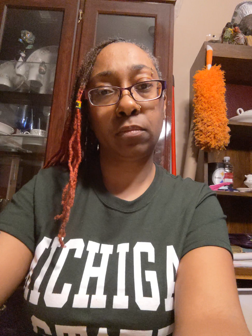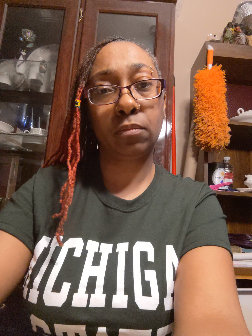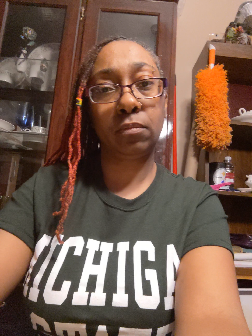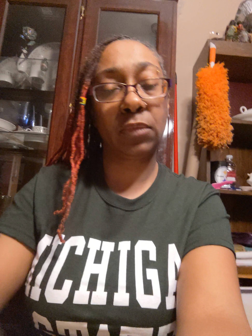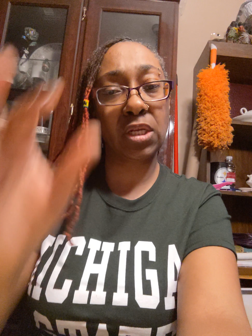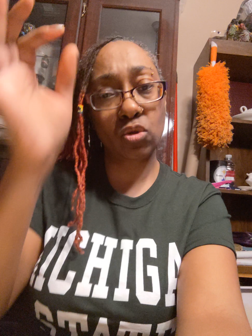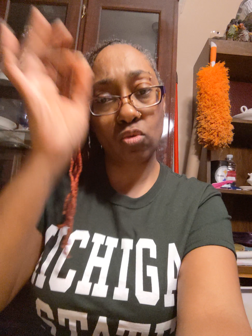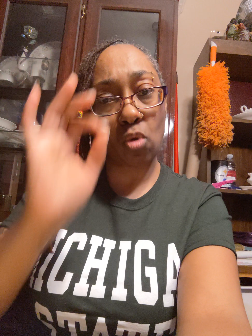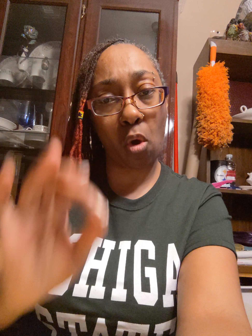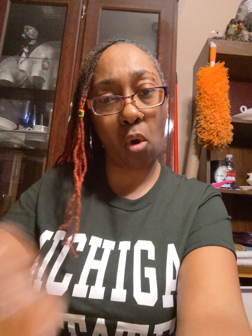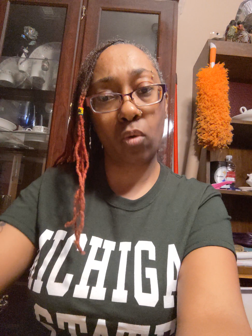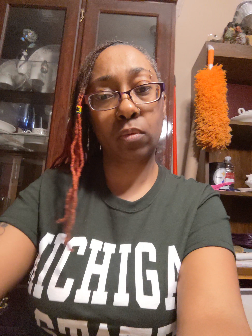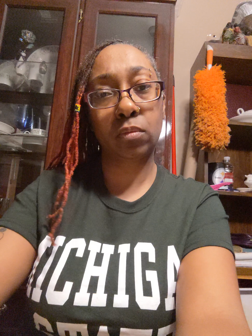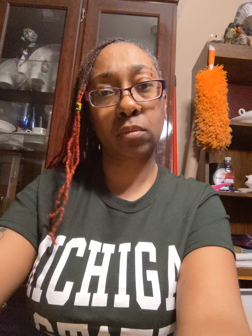snow